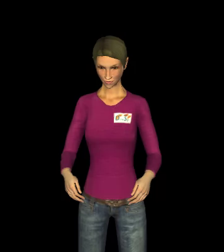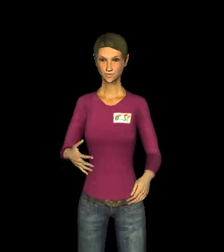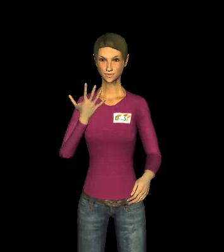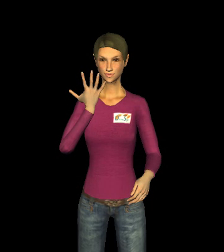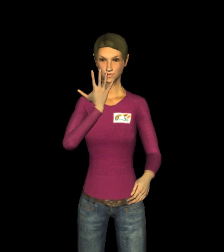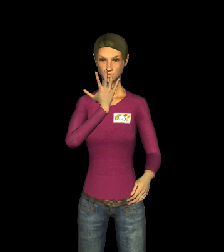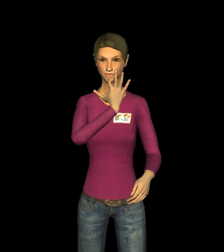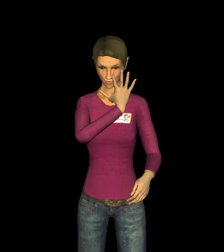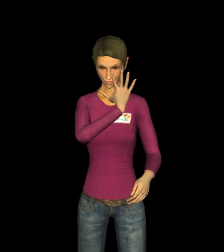لون